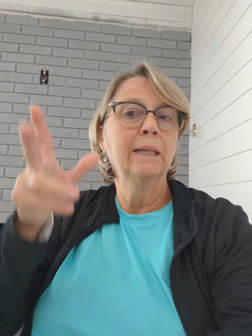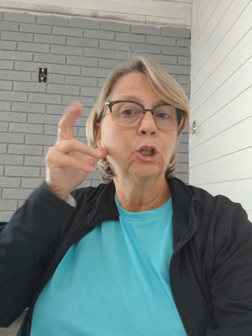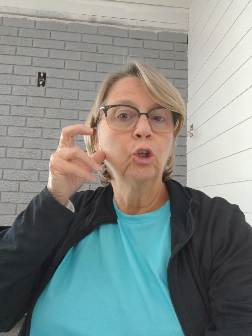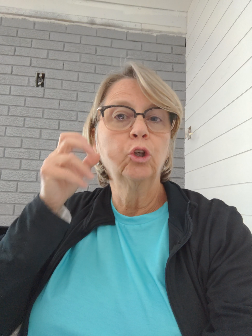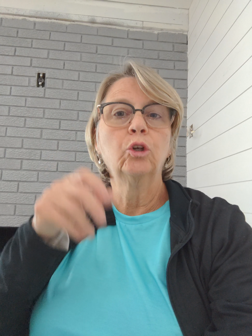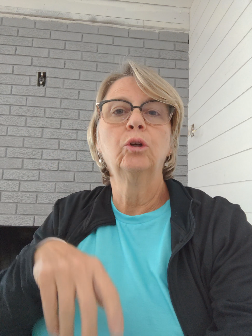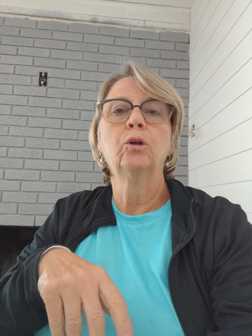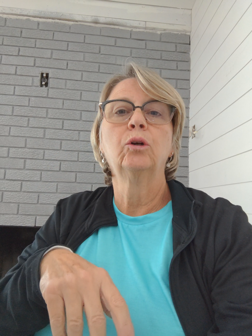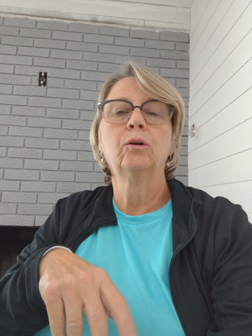hear